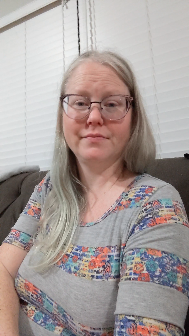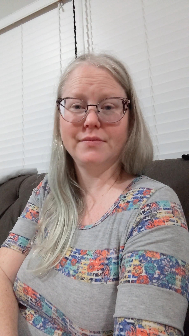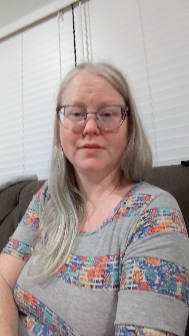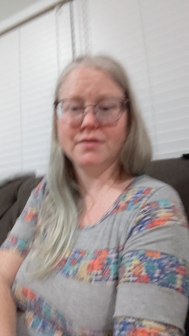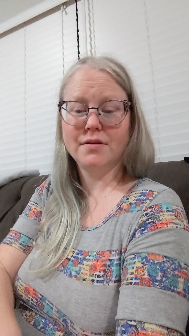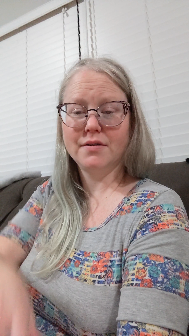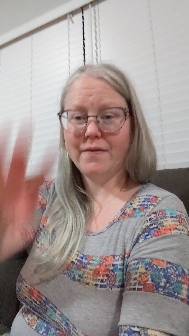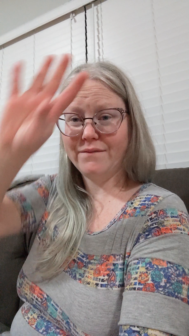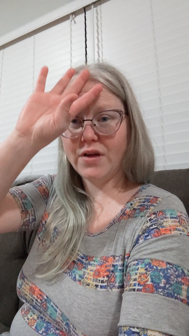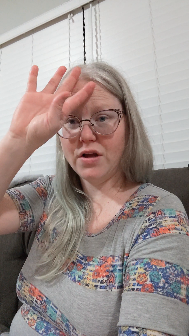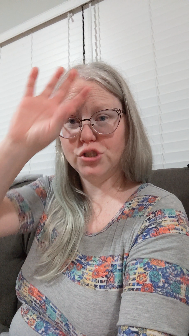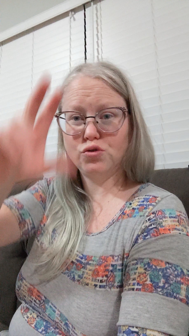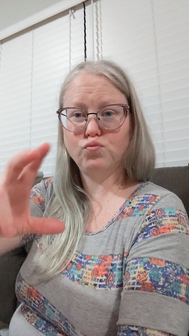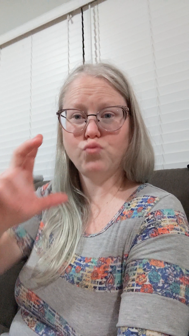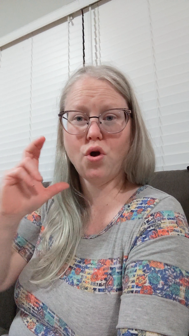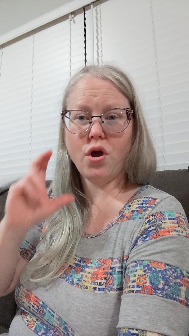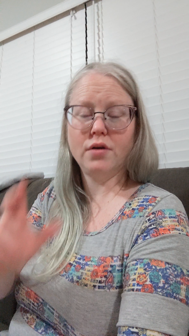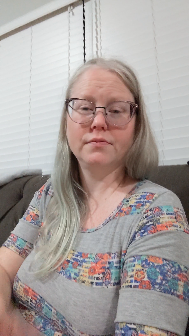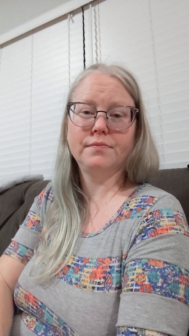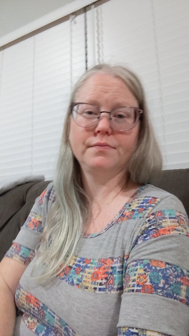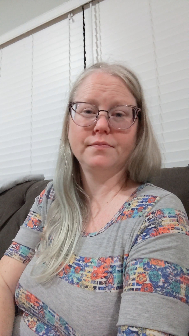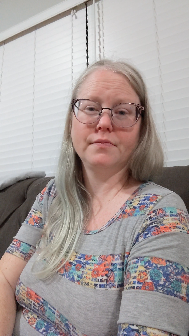fire truck